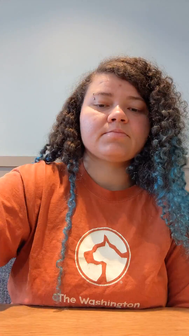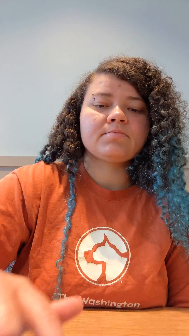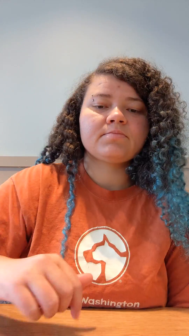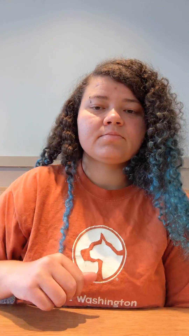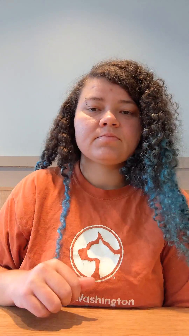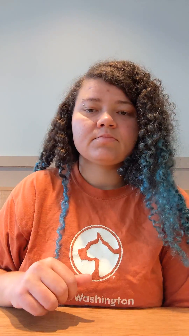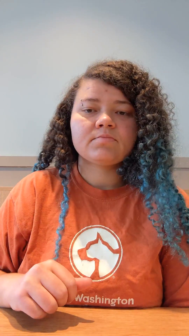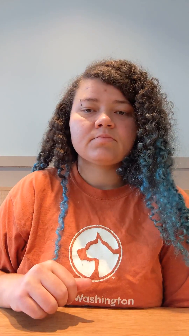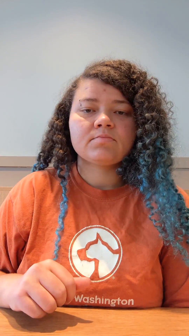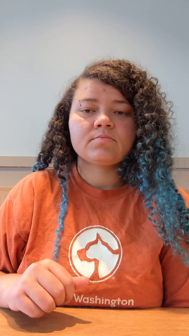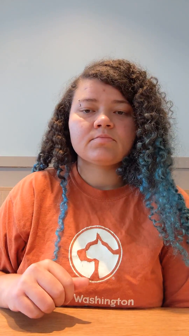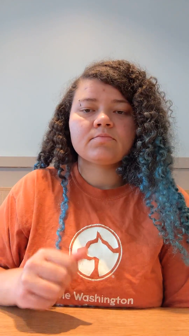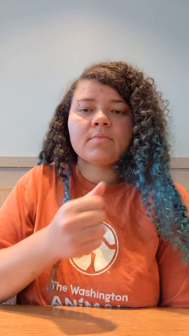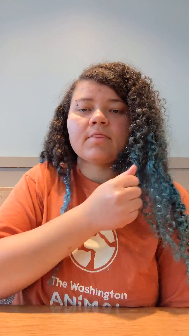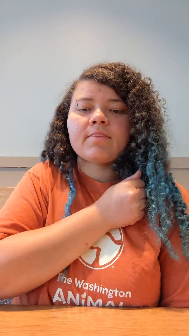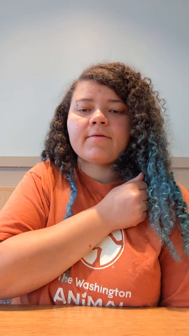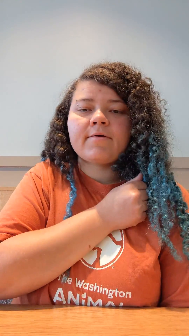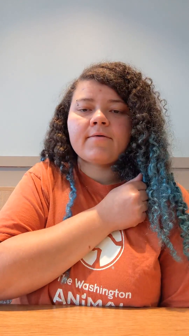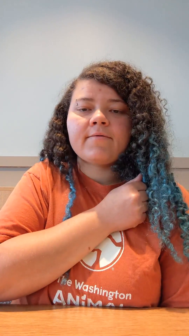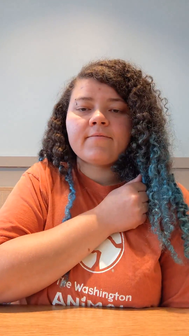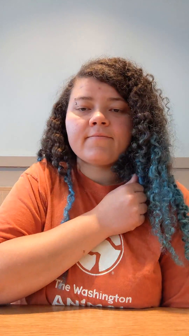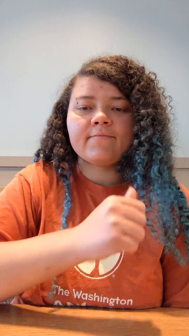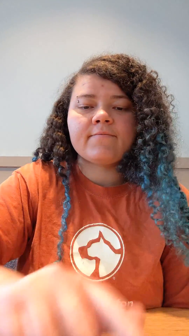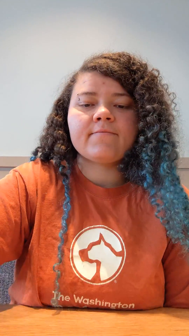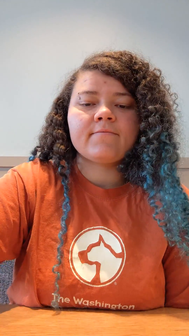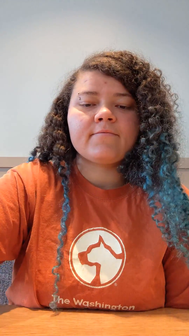love